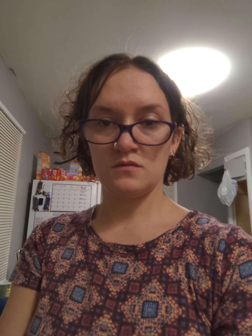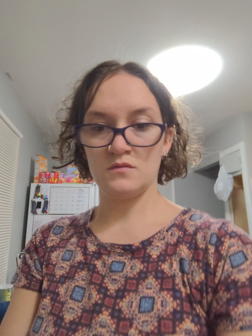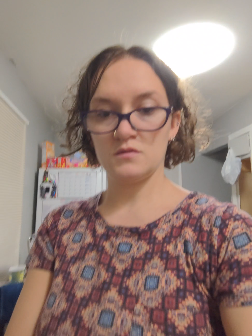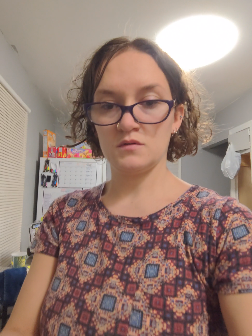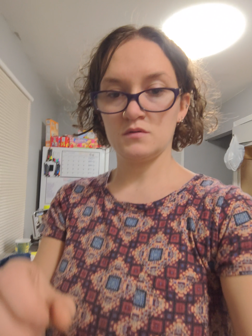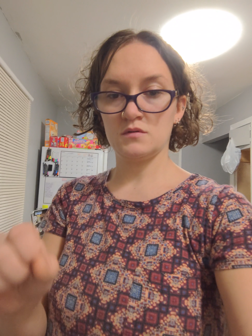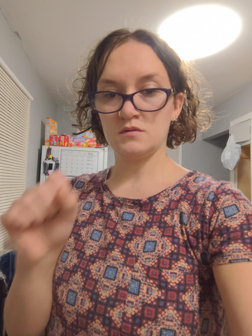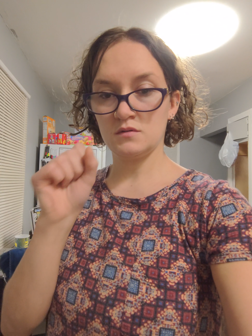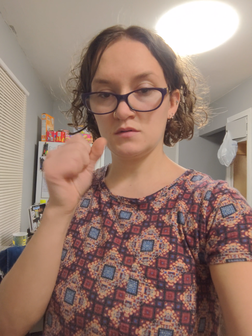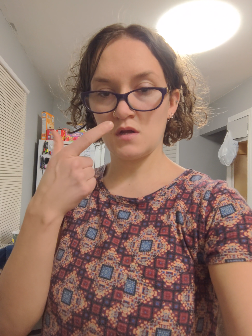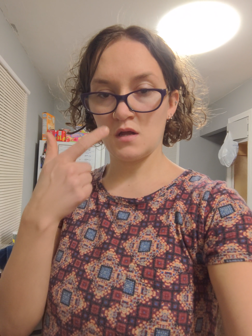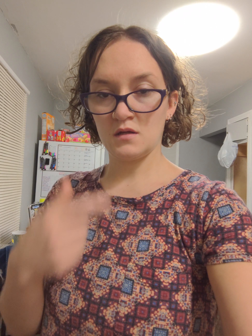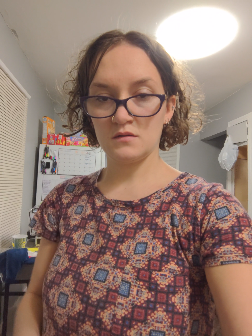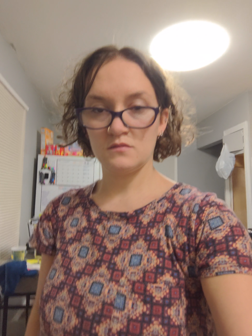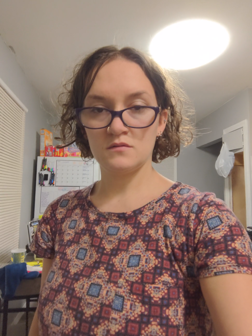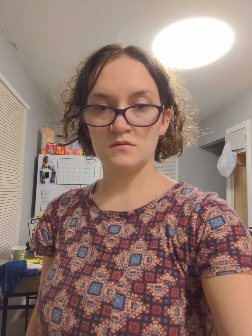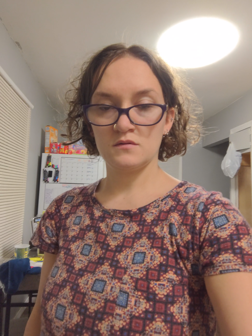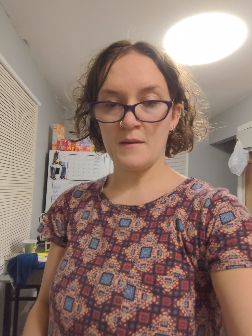snack